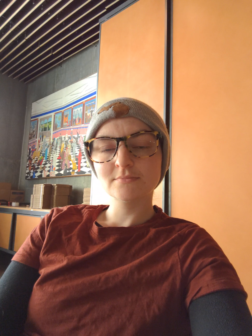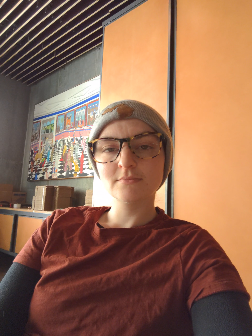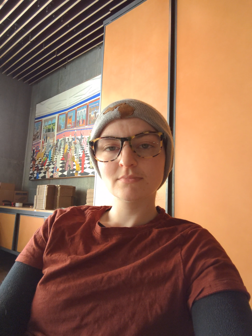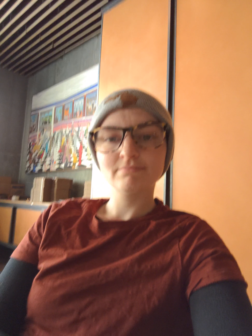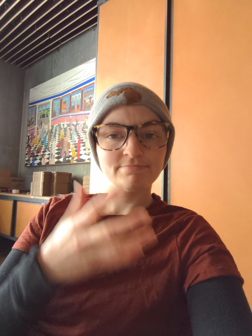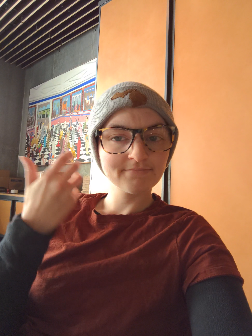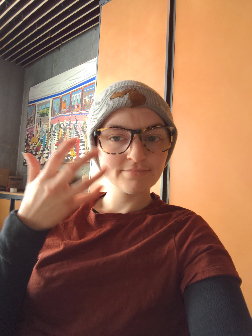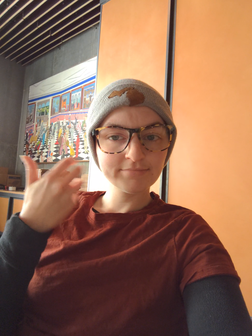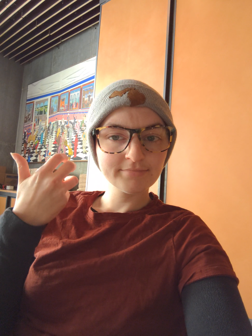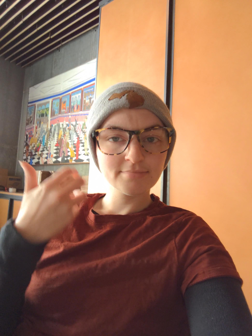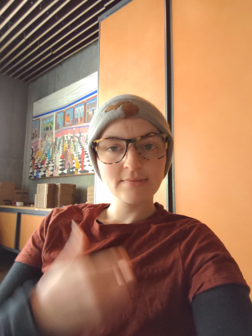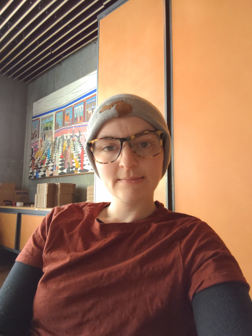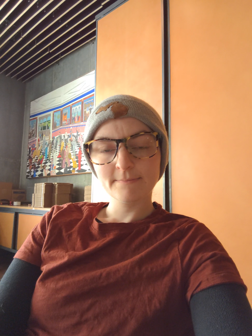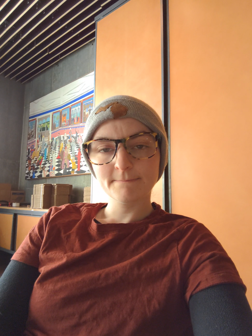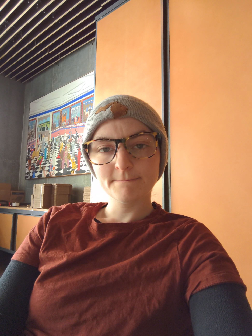tiger